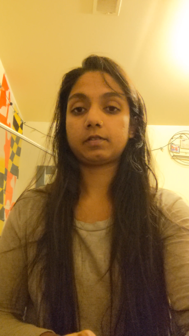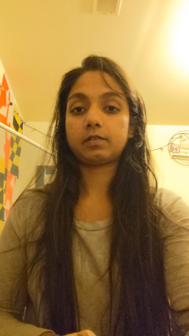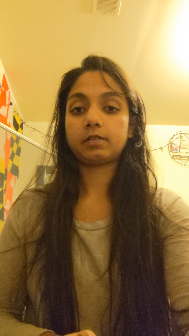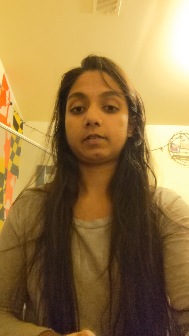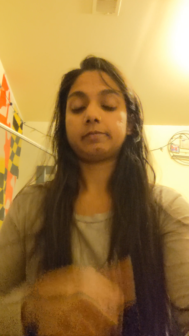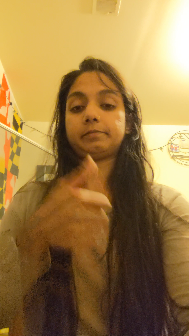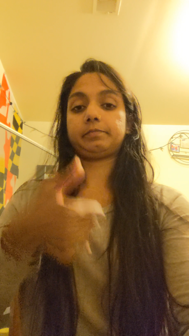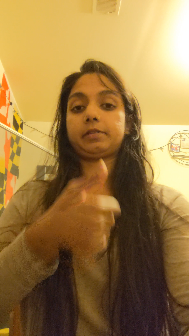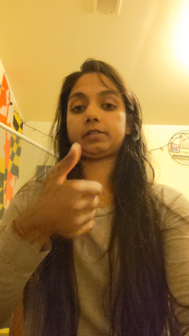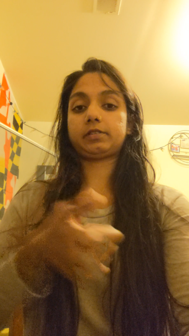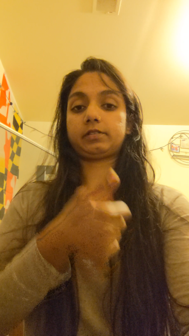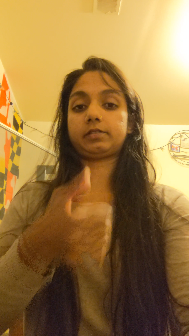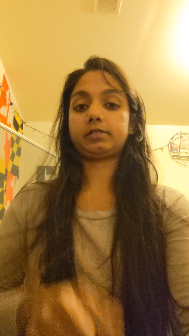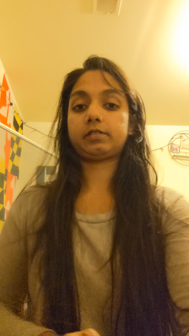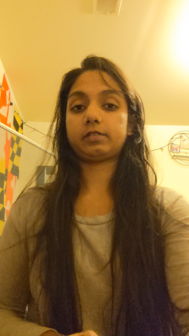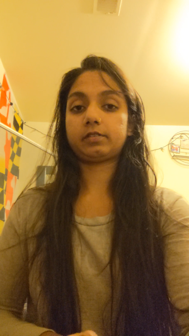basement